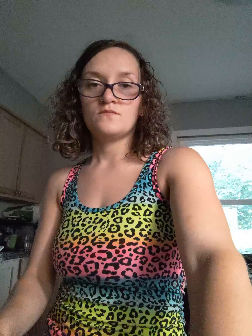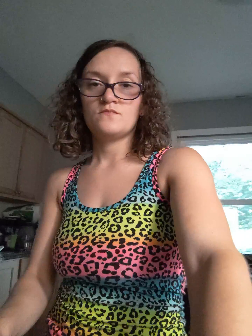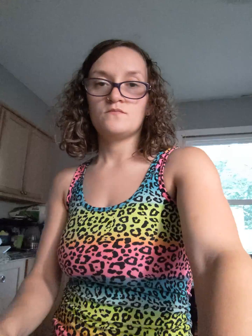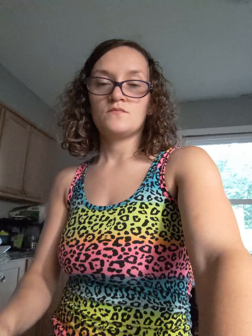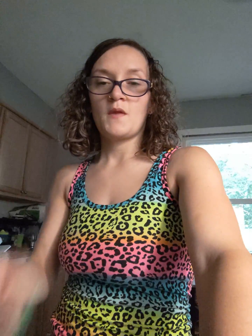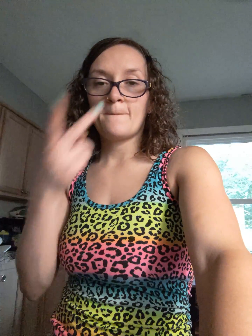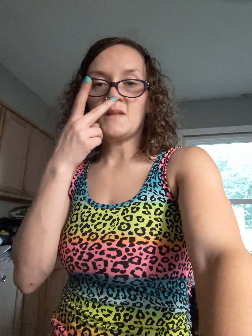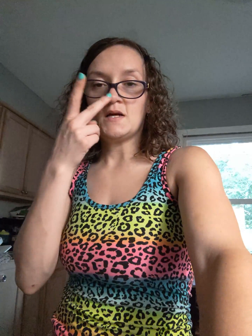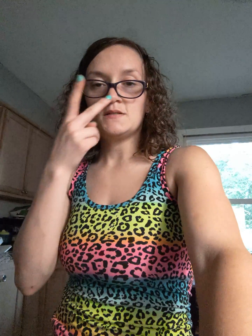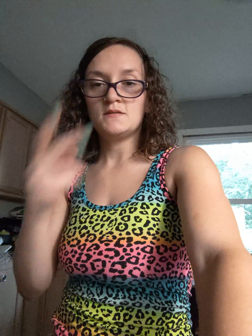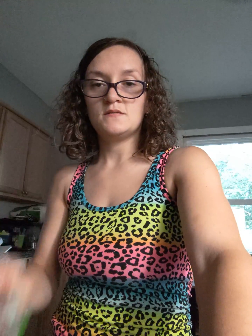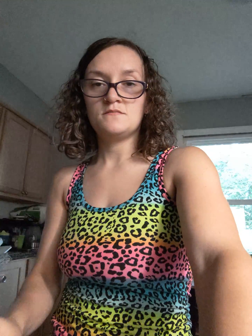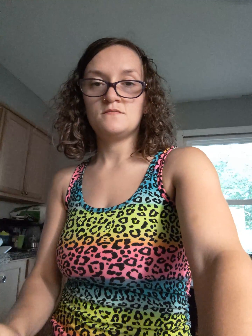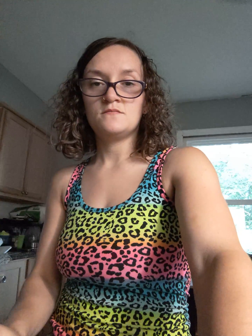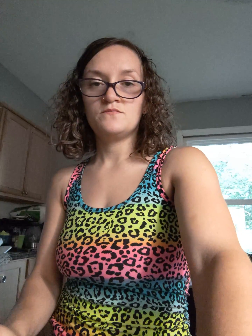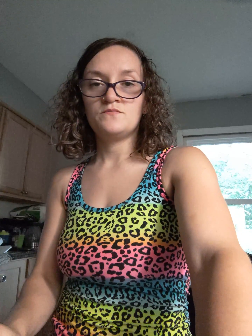penis